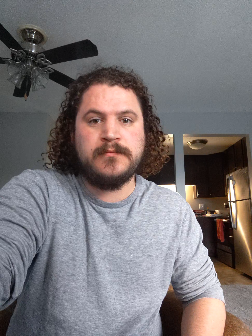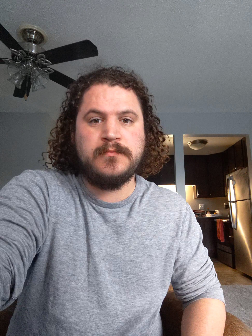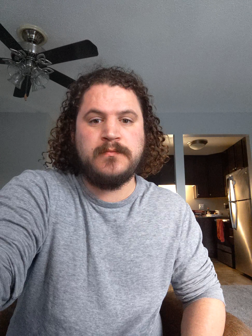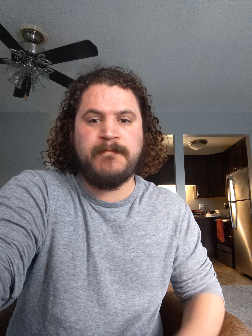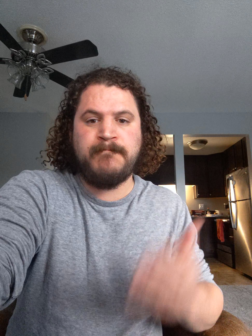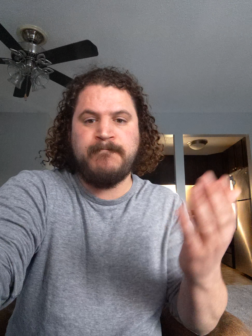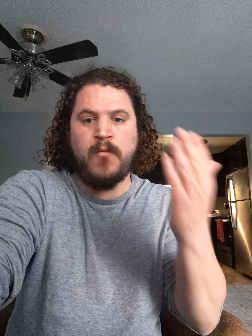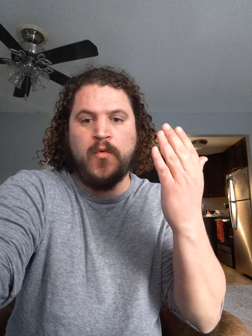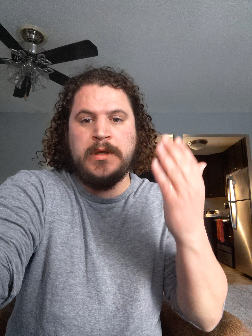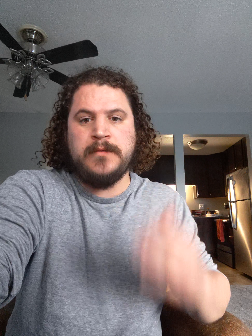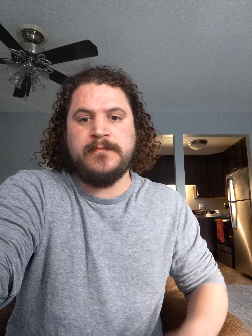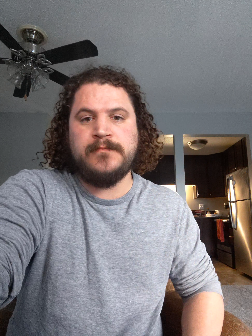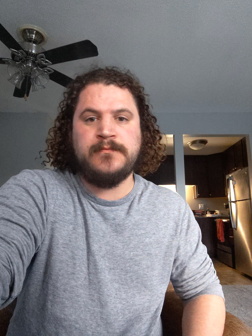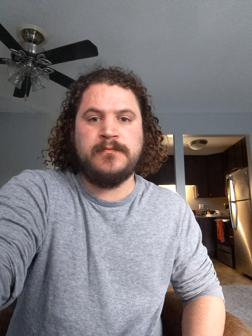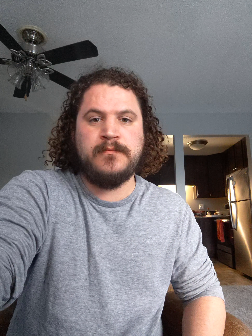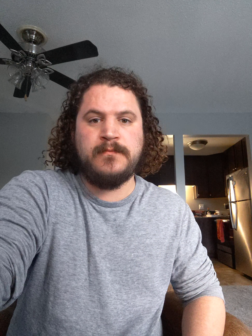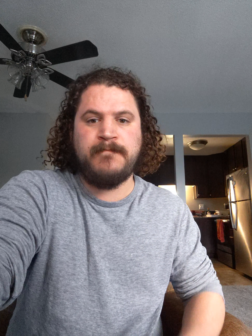morning